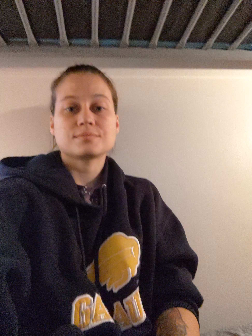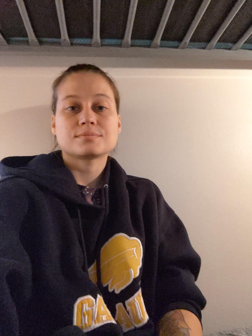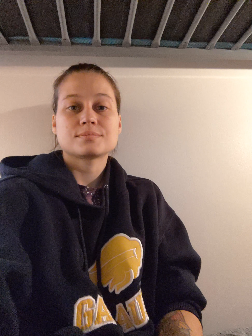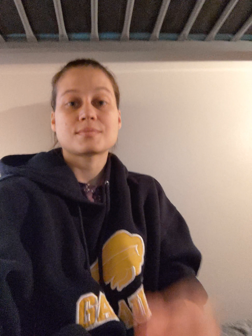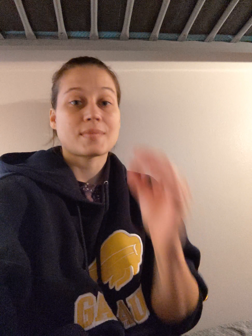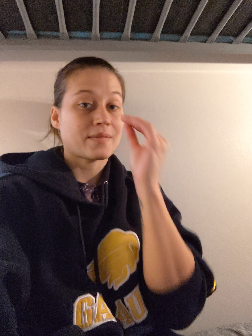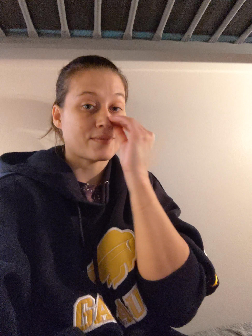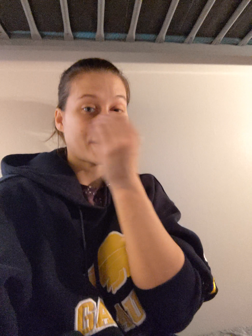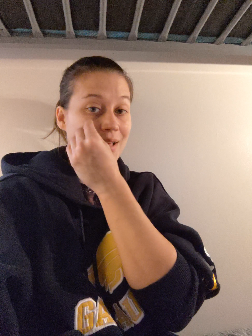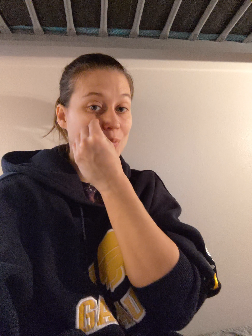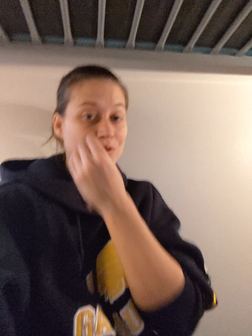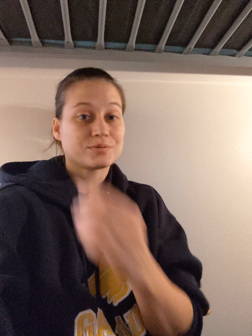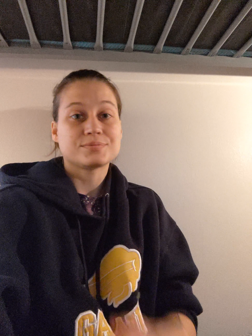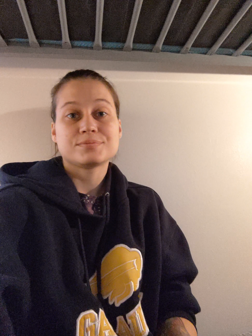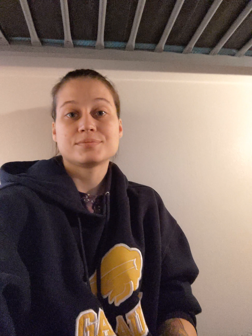flower